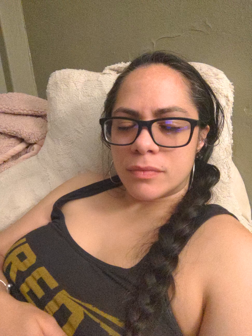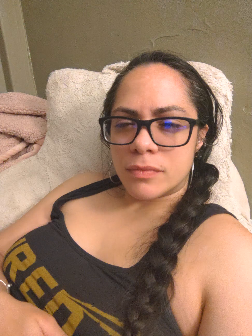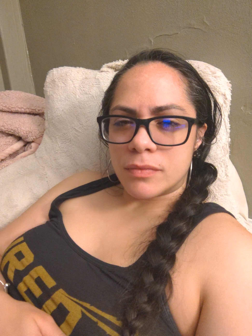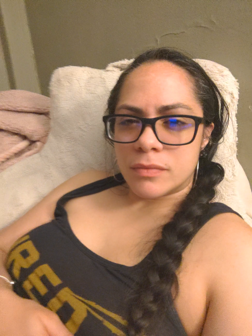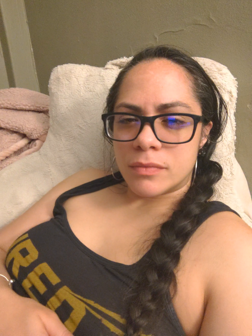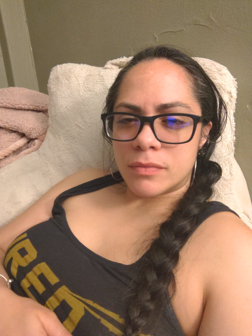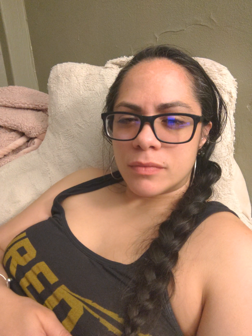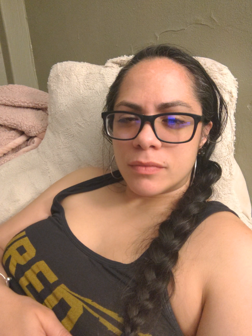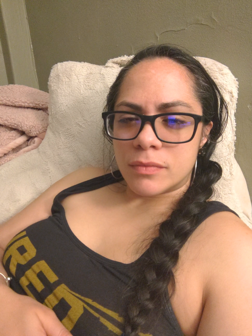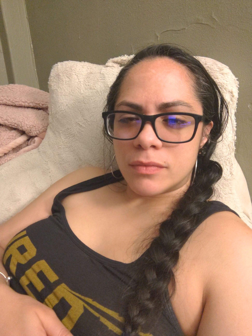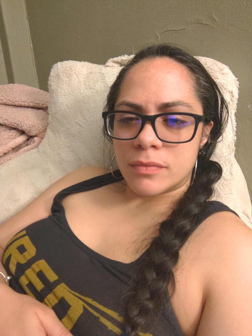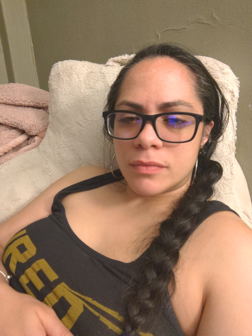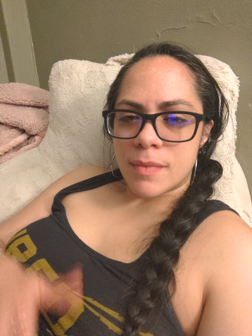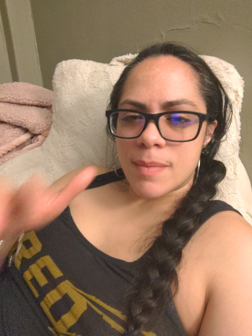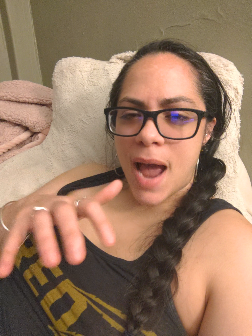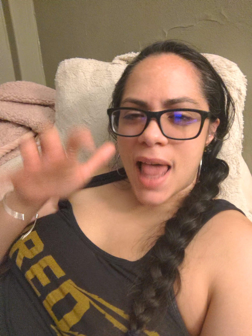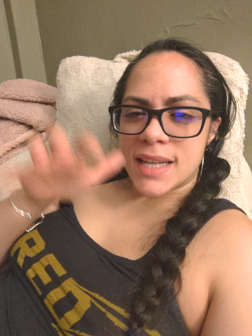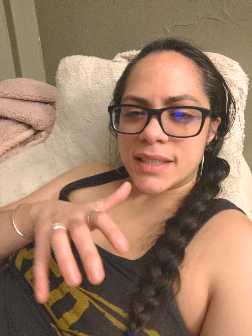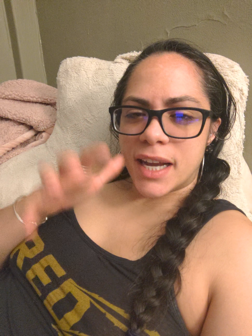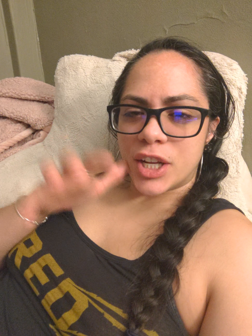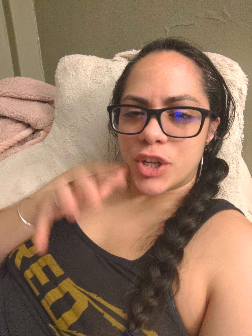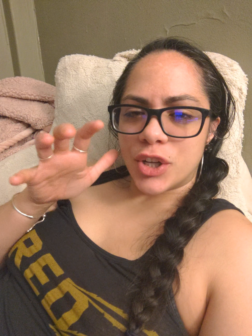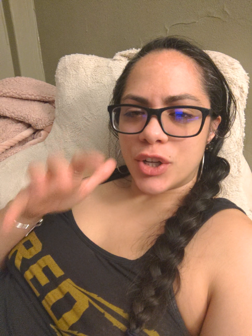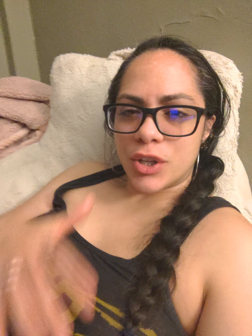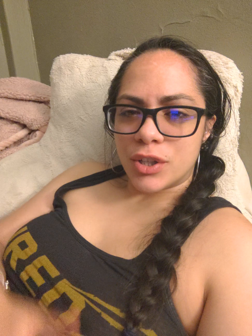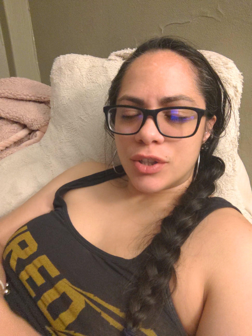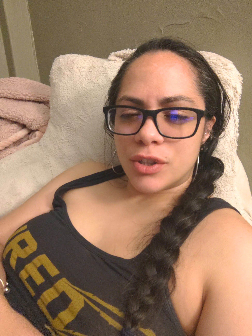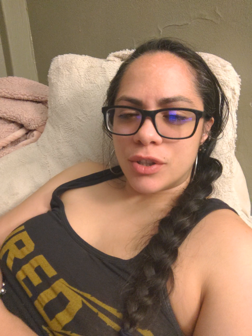alligator